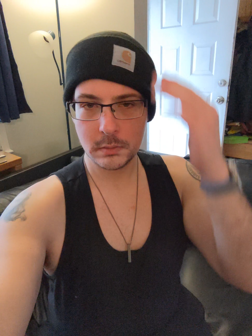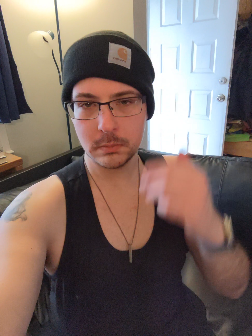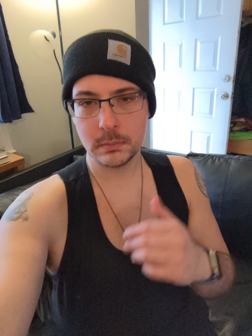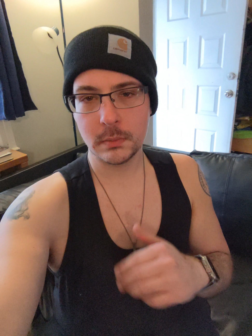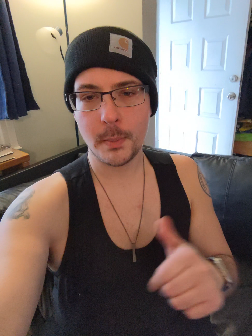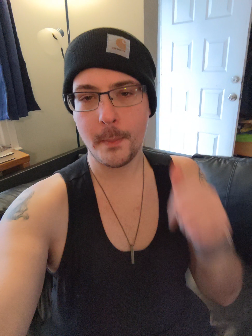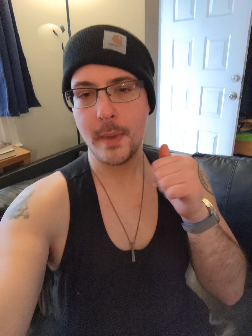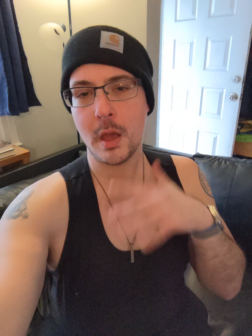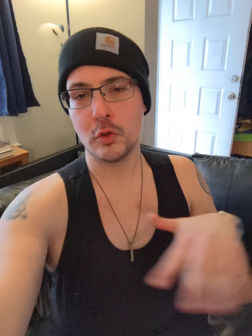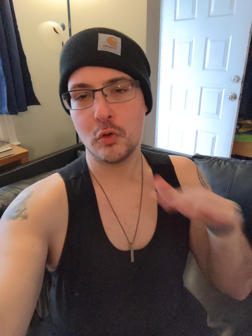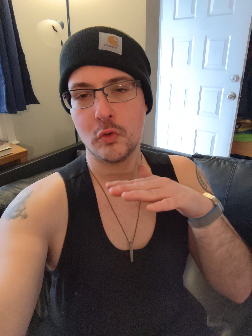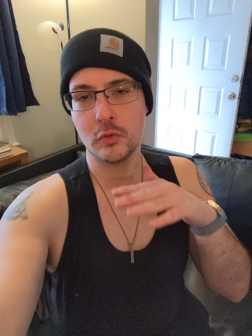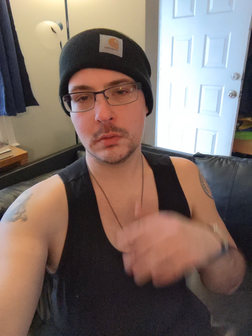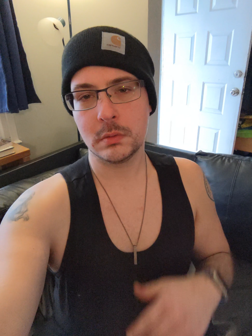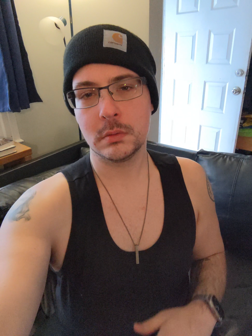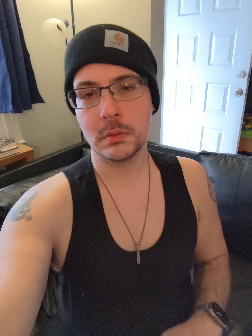backyard